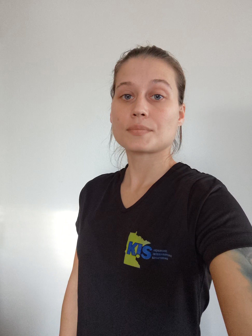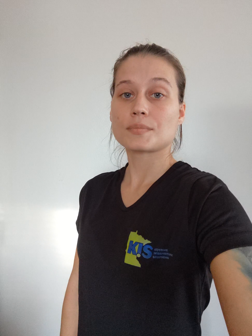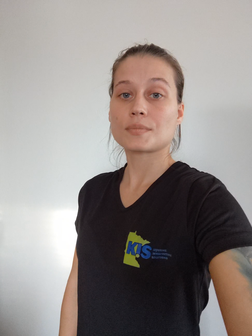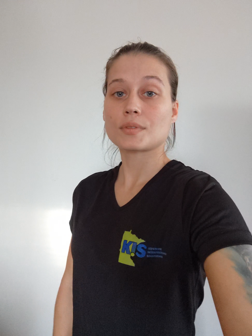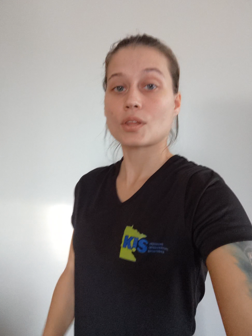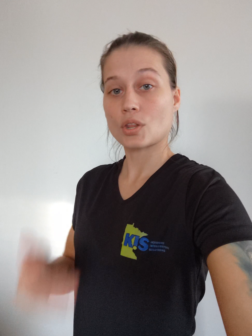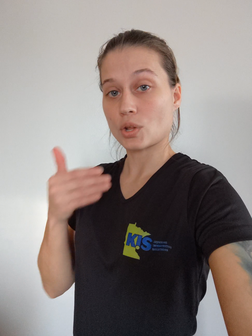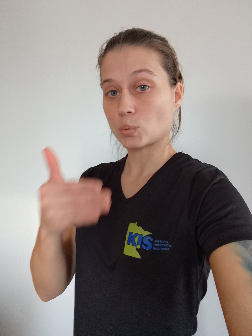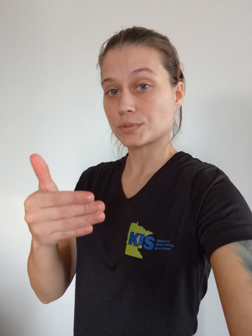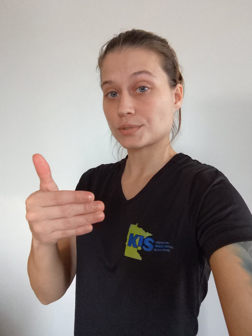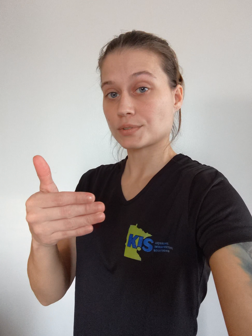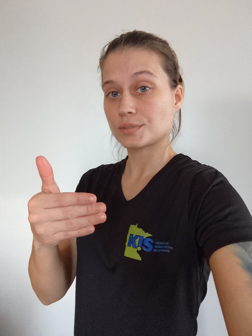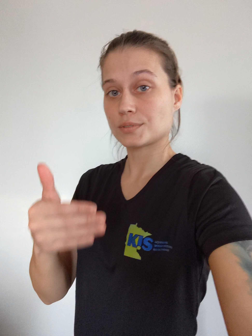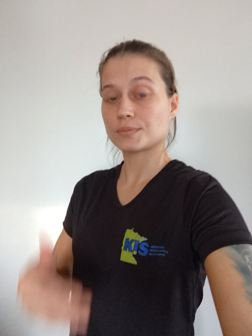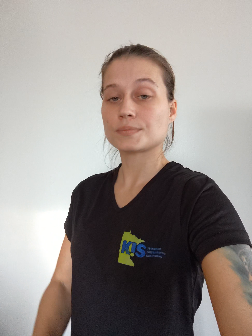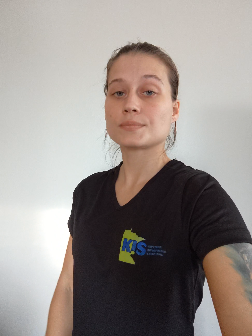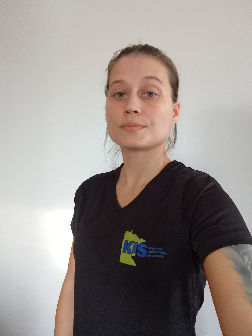close